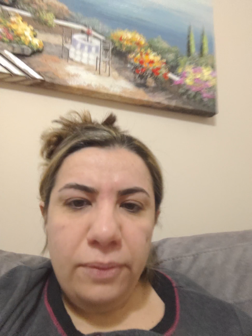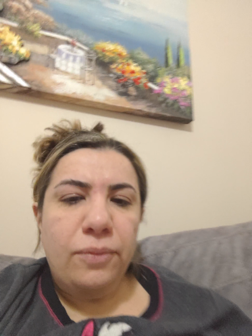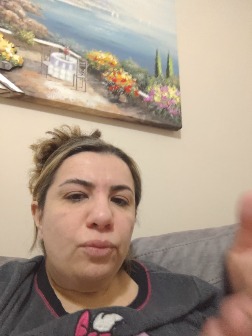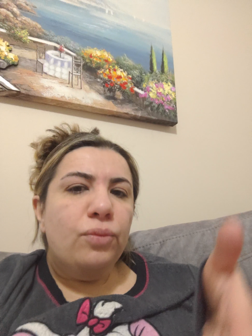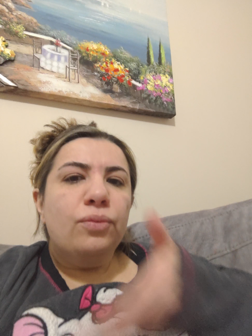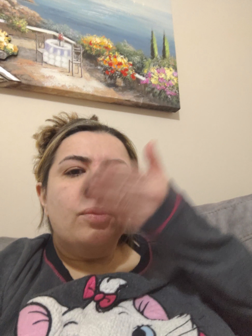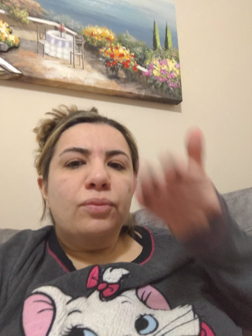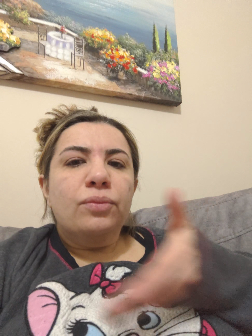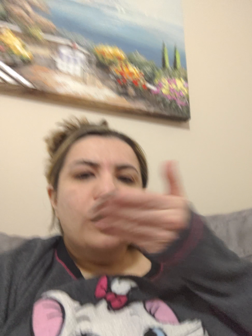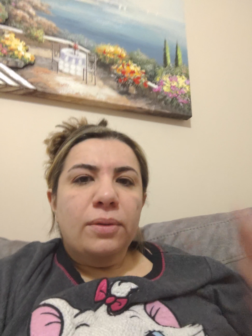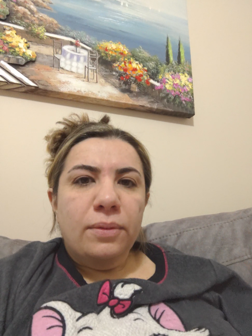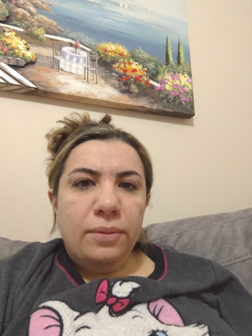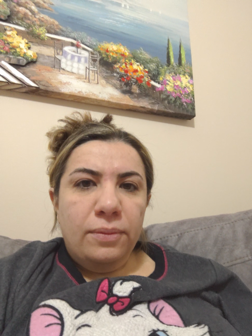cereal